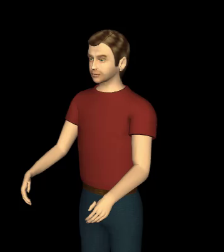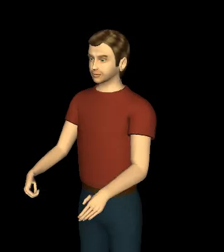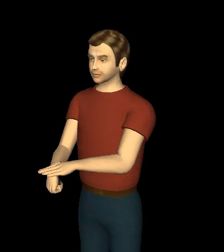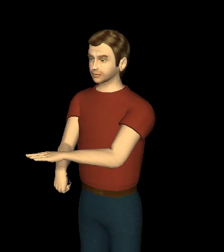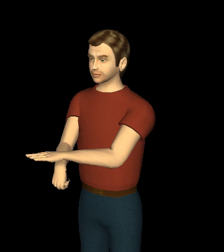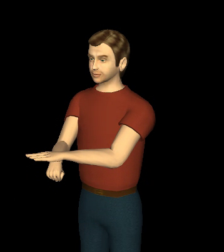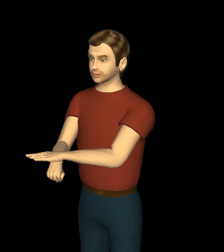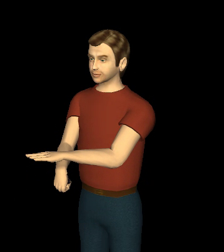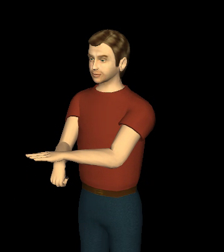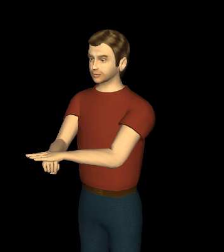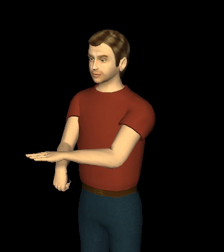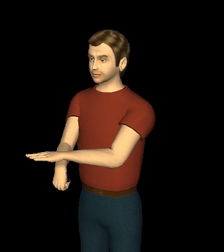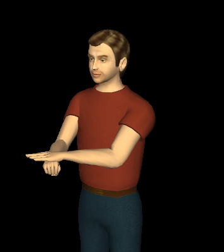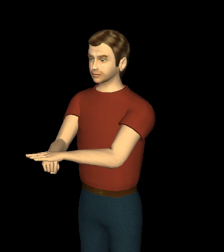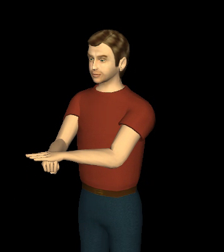كرة القدم